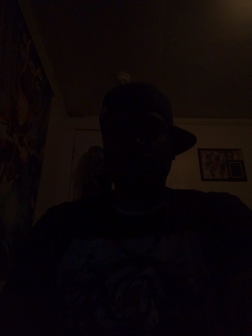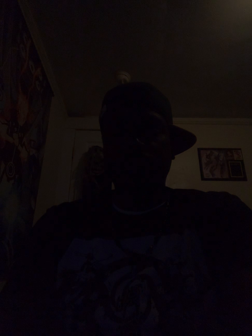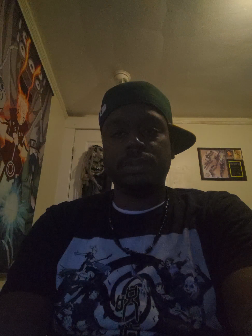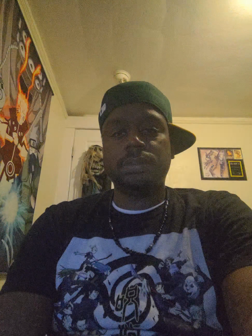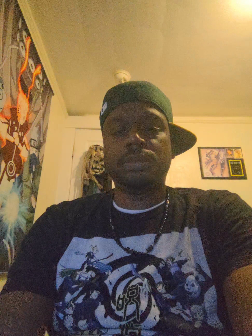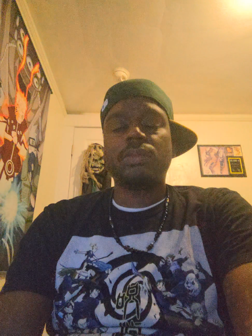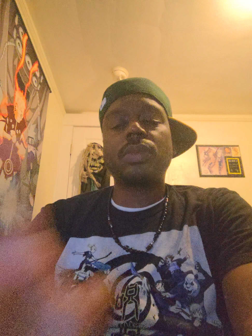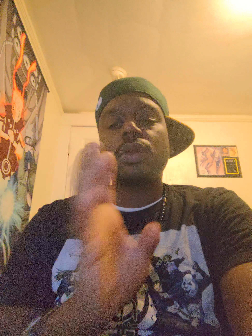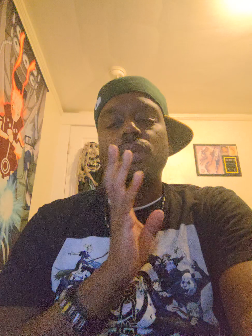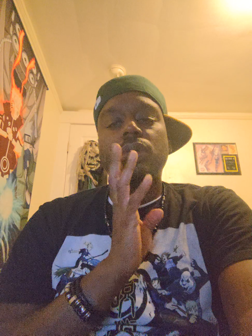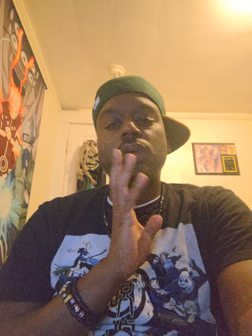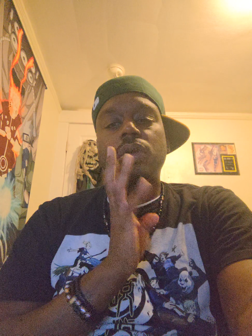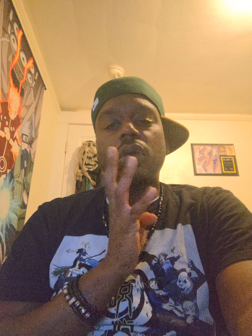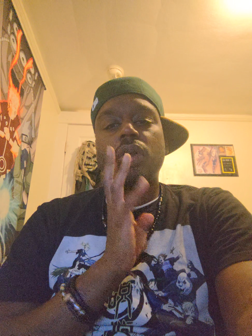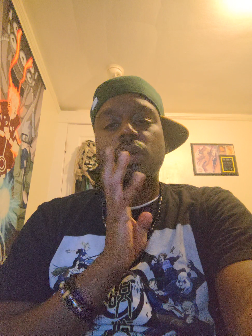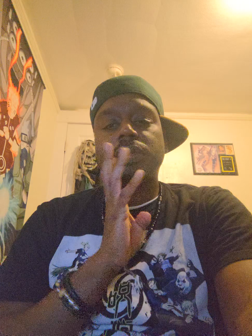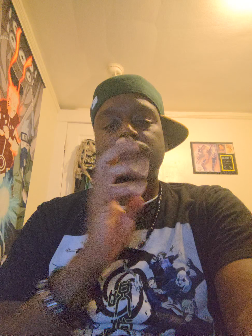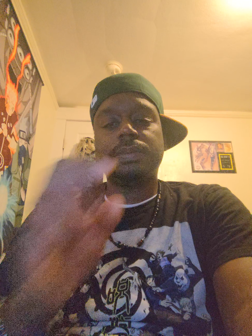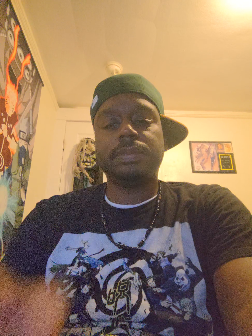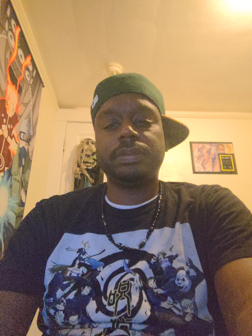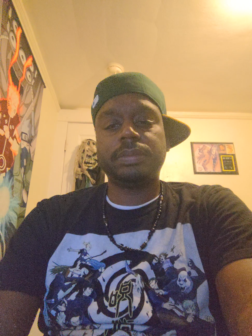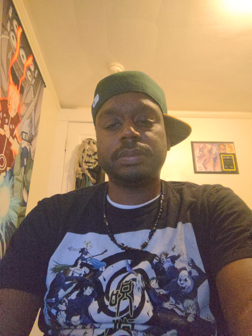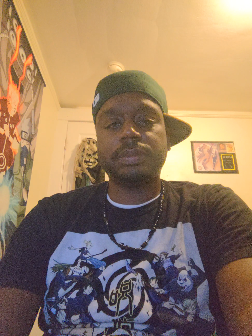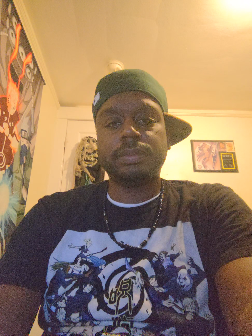talk